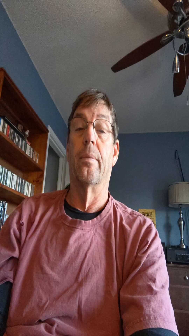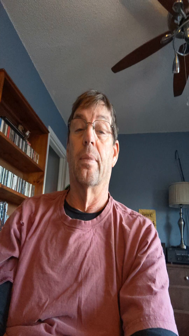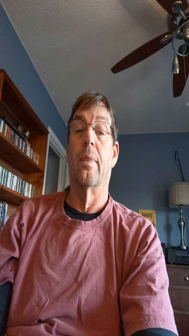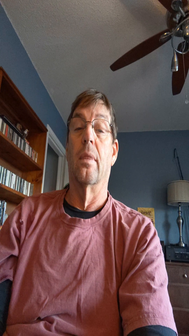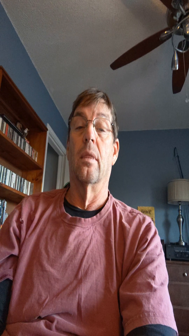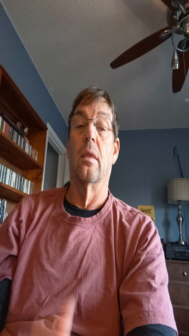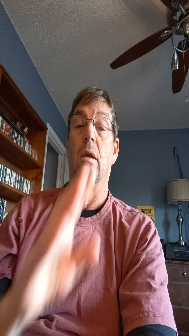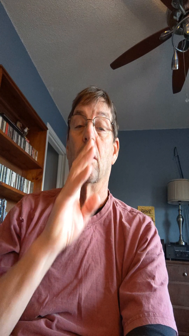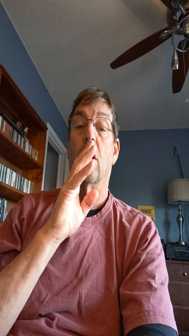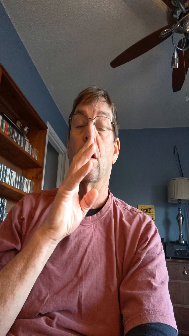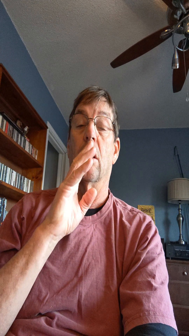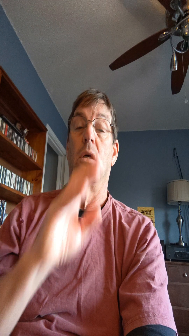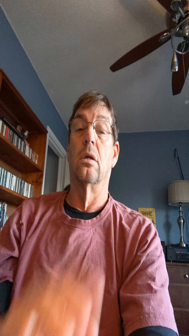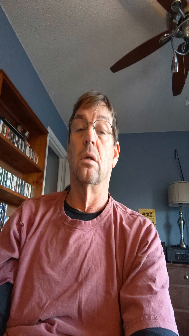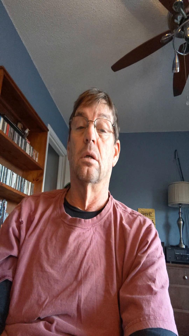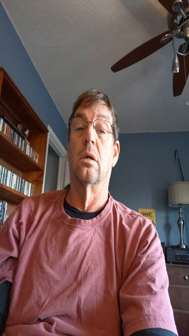talk